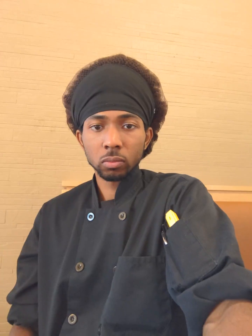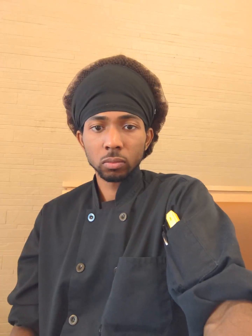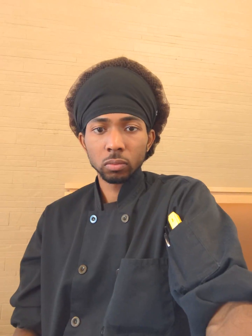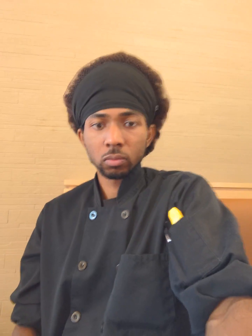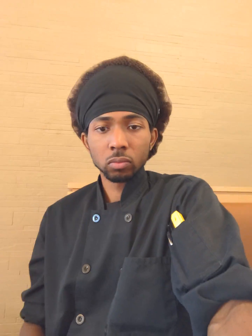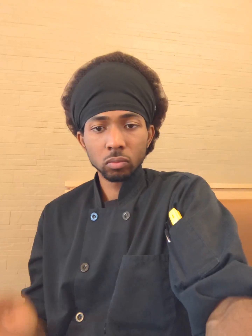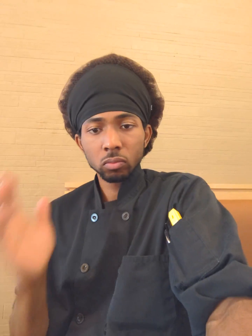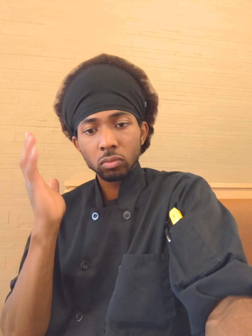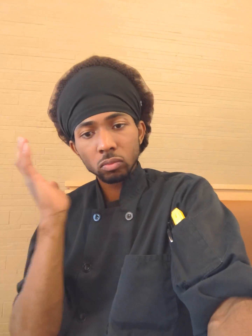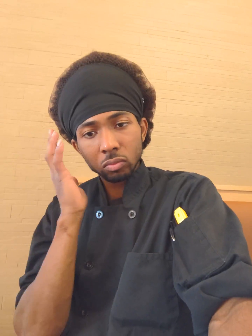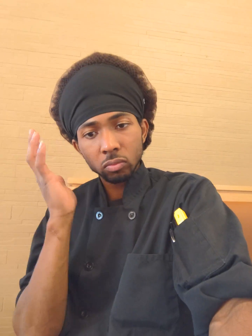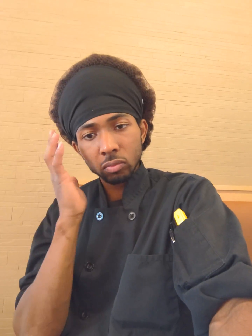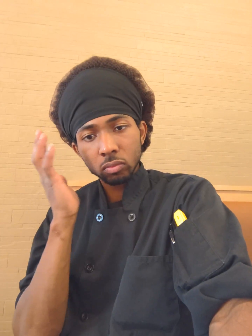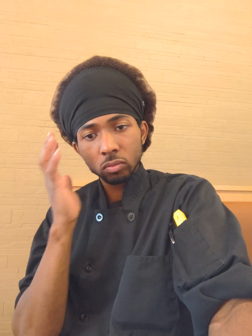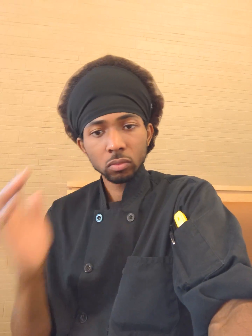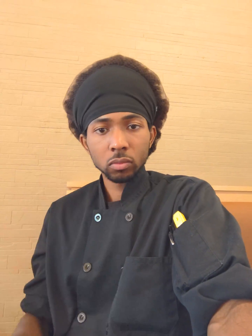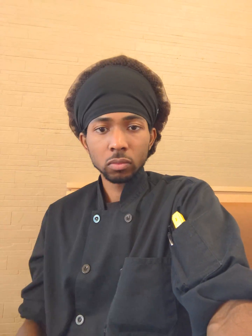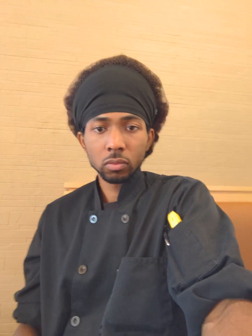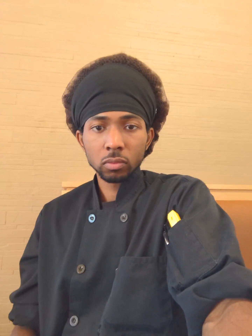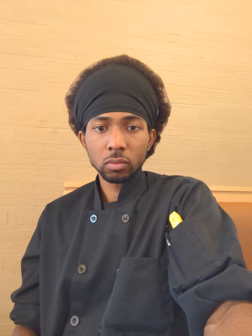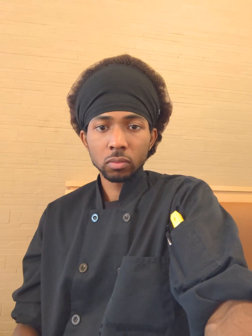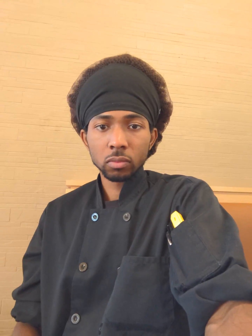pillow